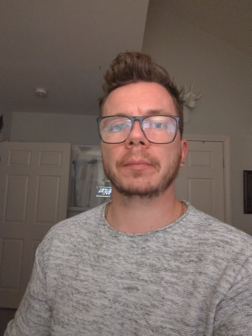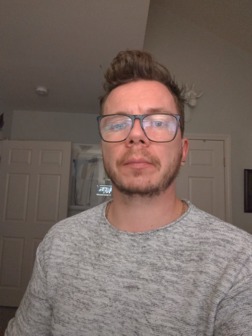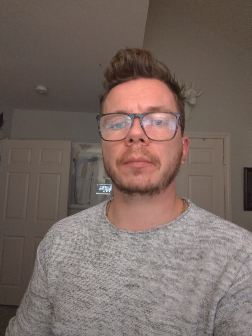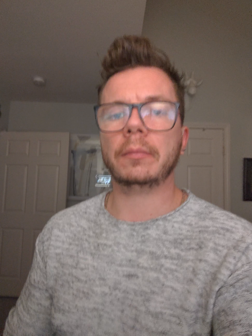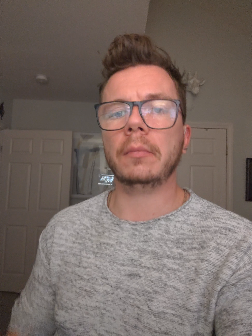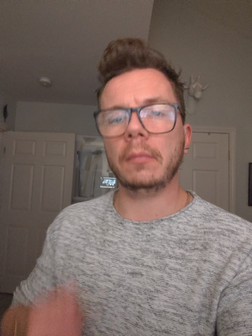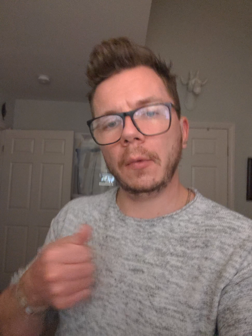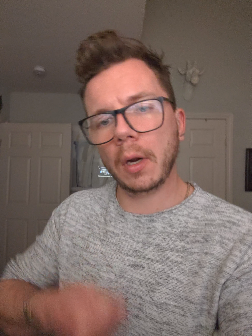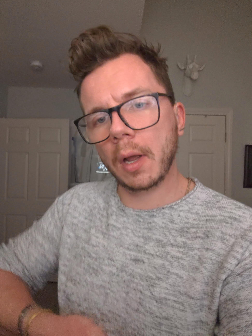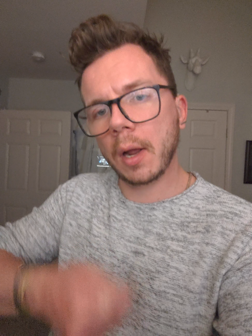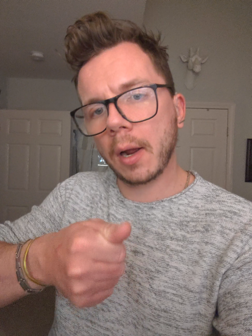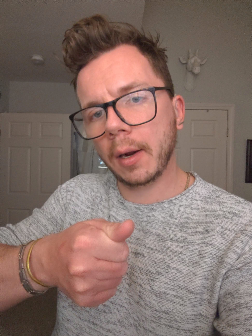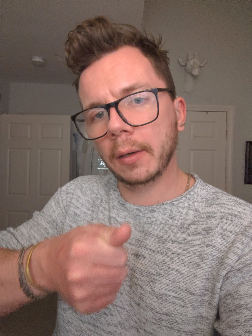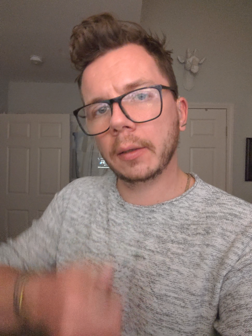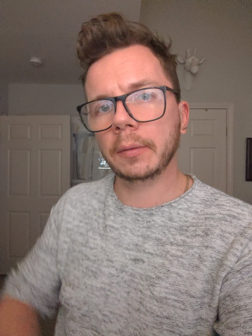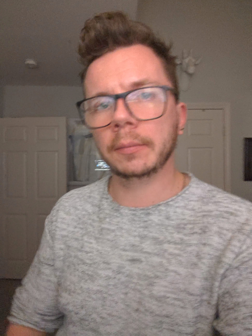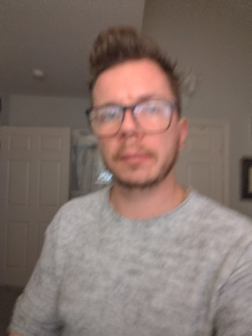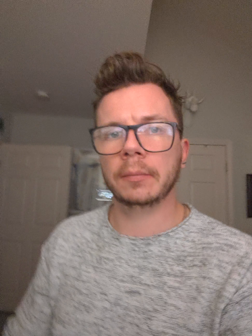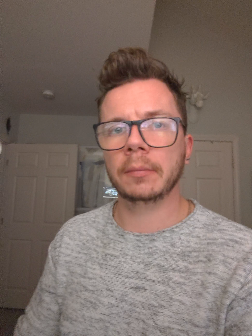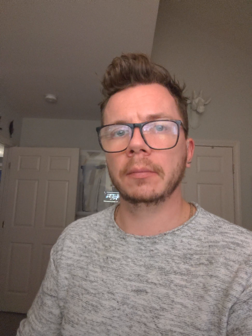hide